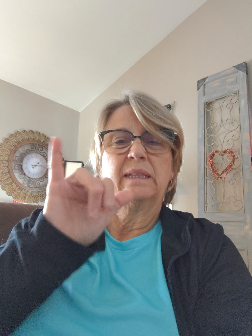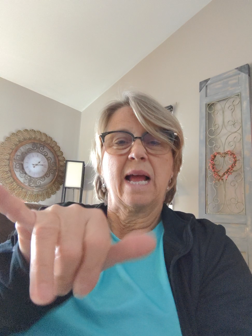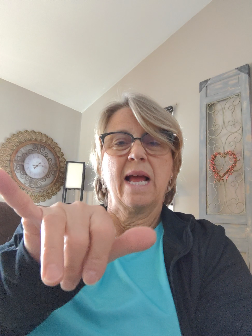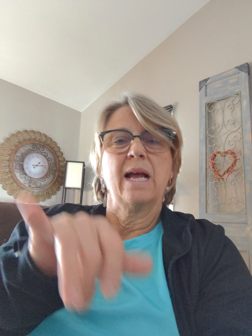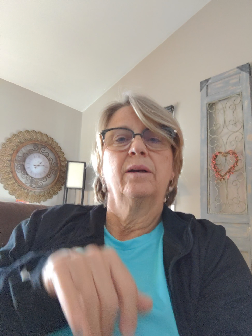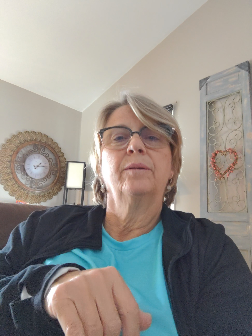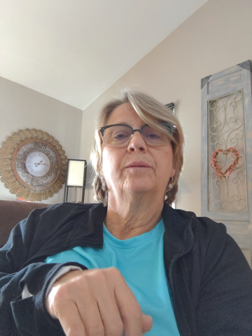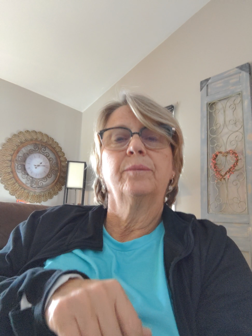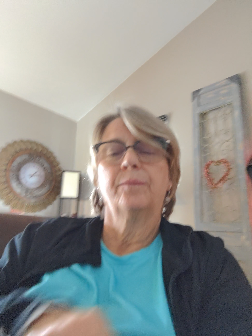stay